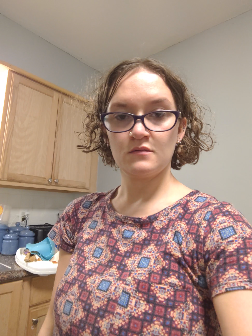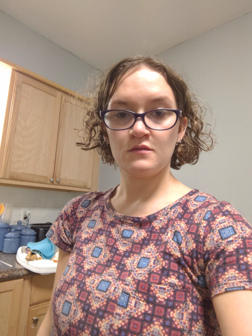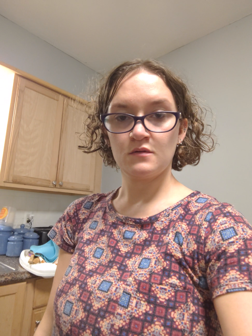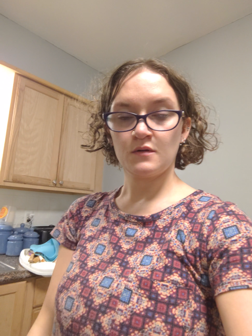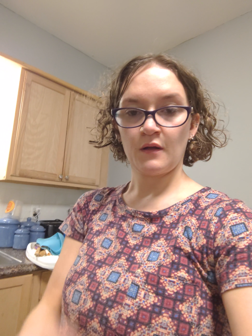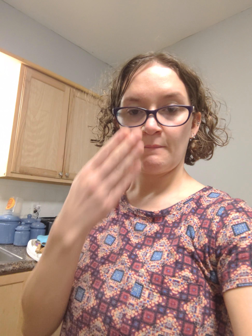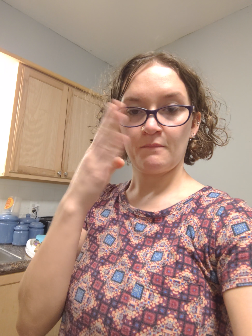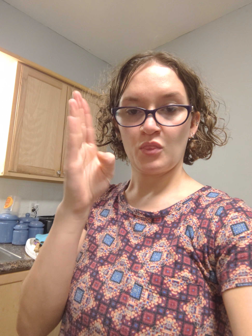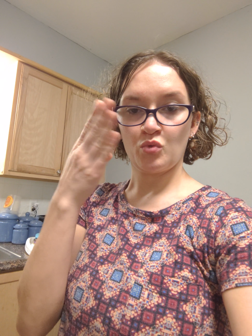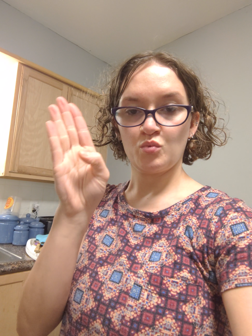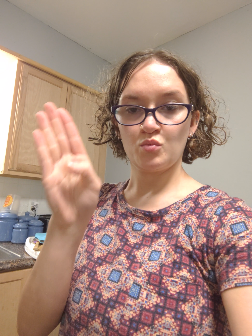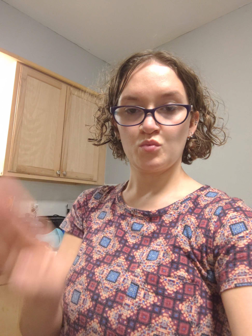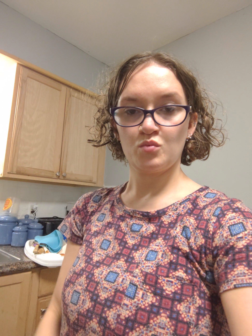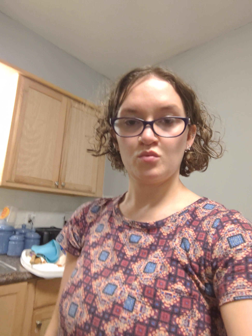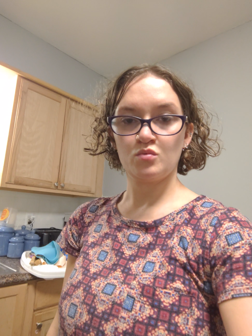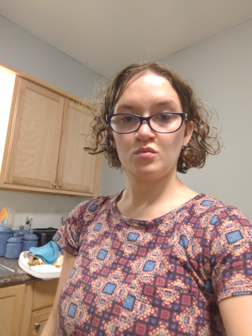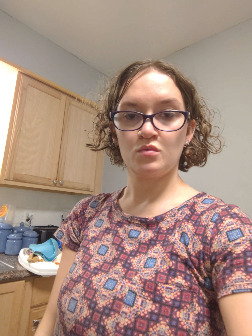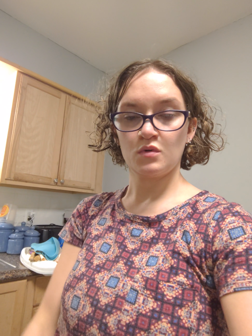blue